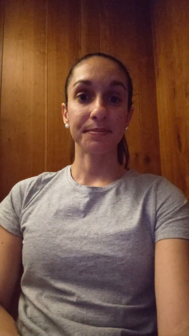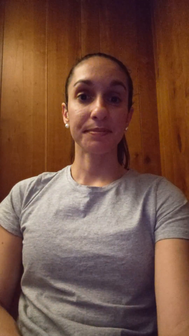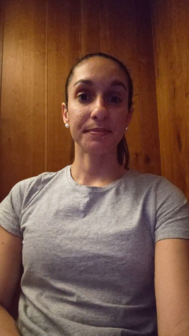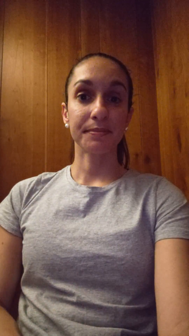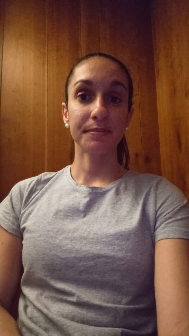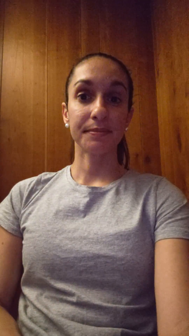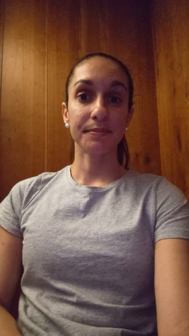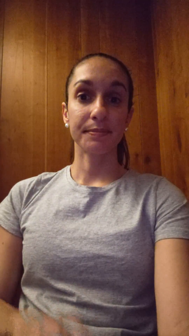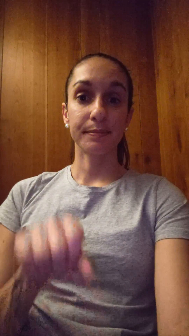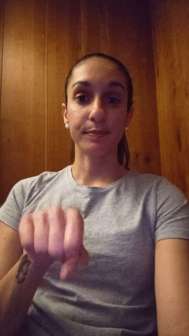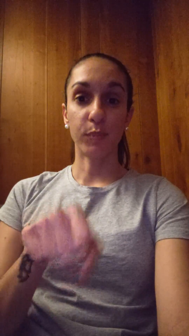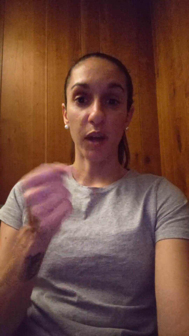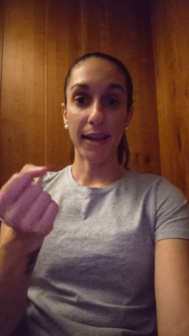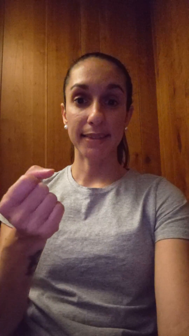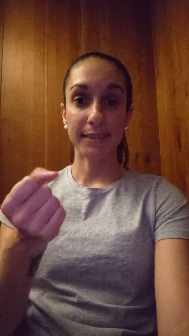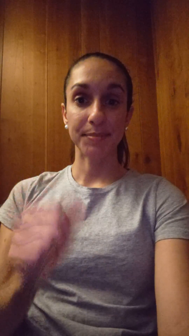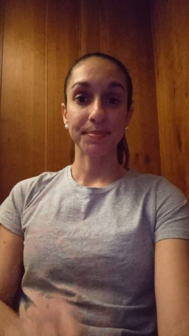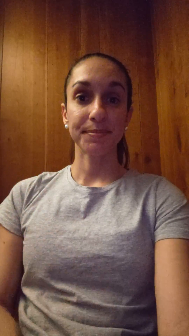break